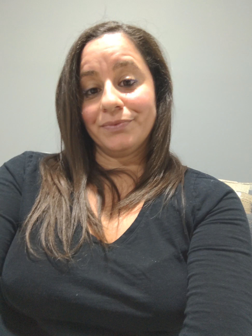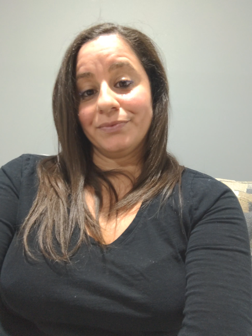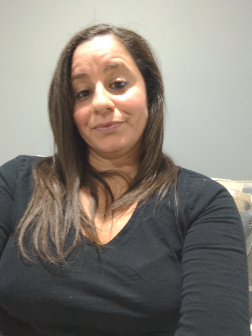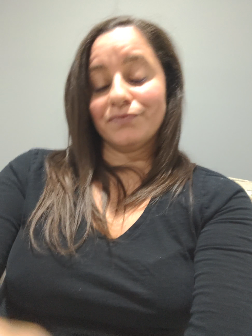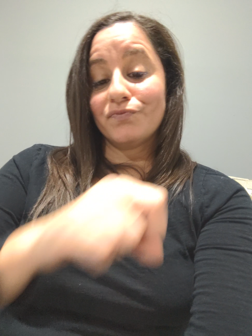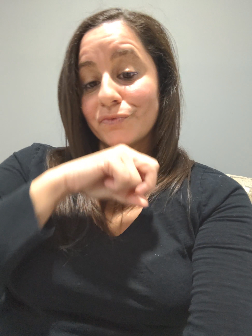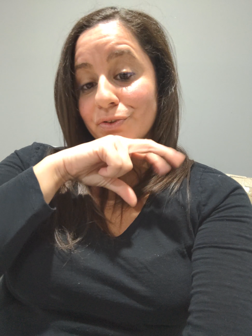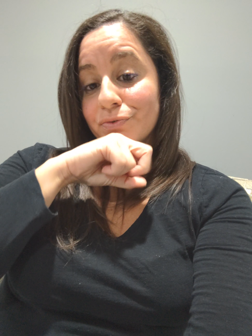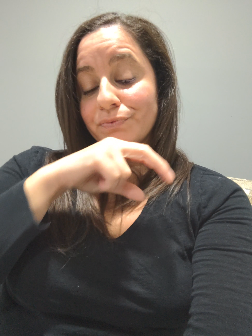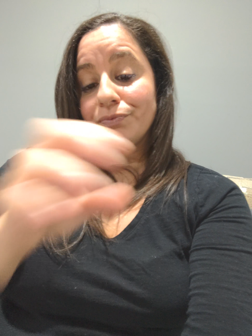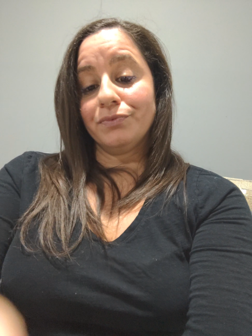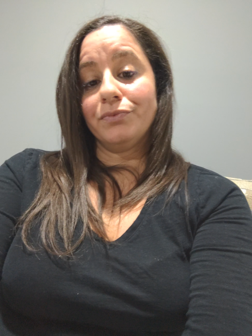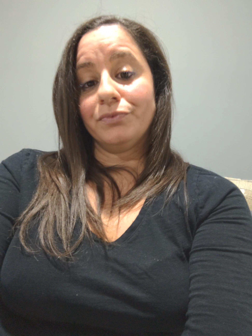frog